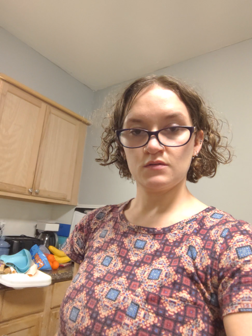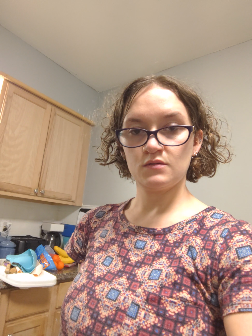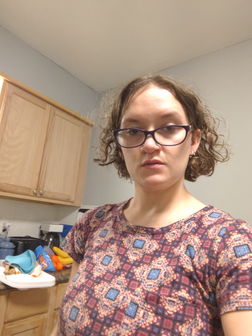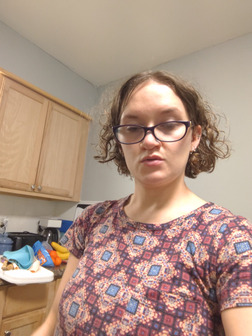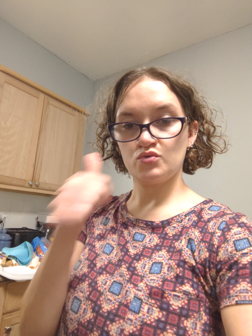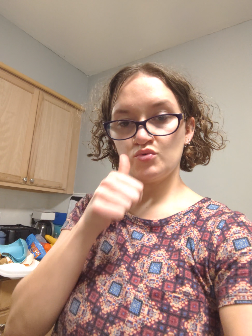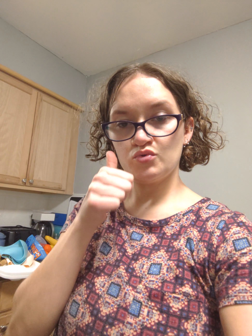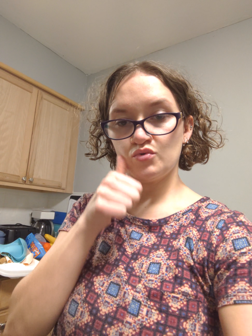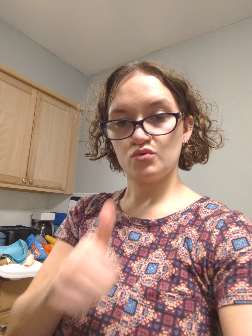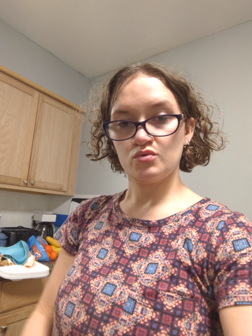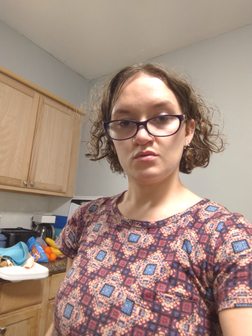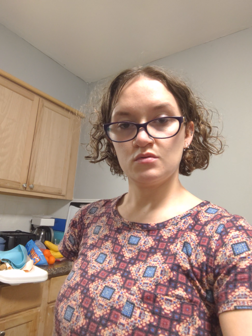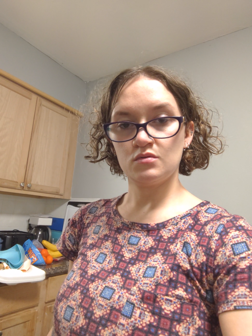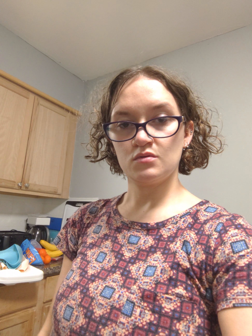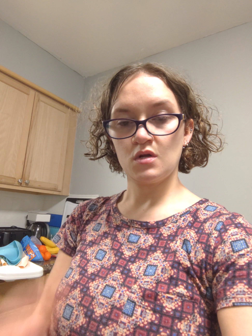girl